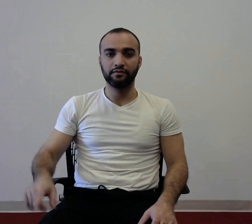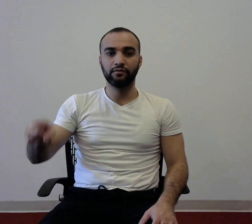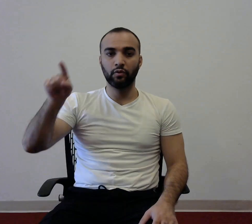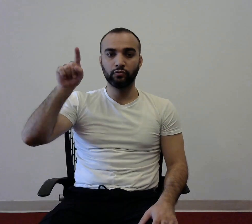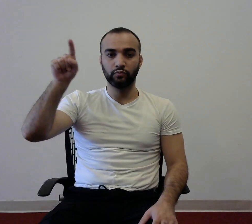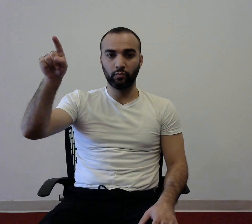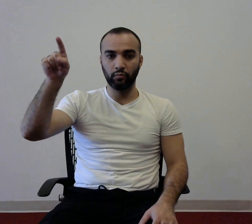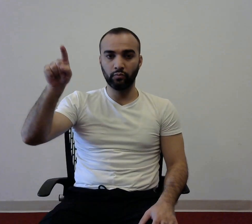O